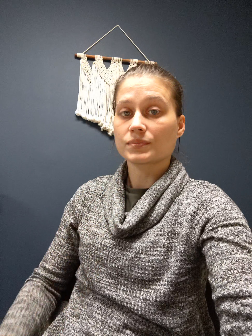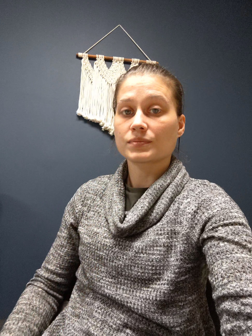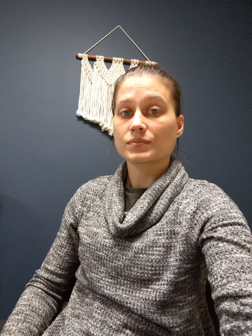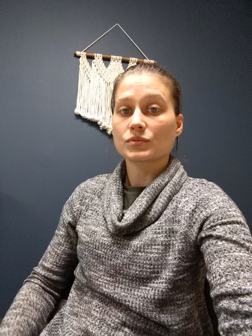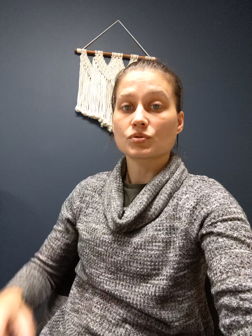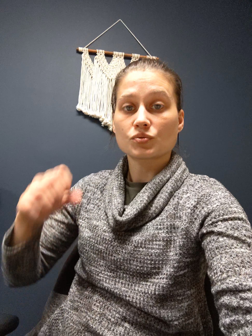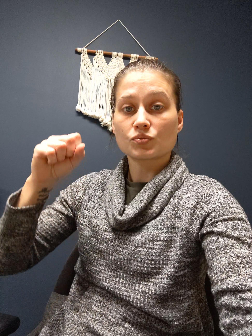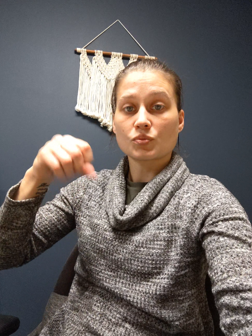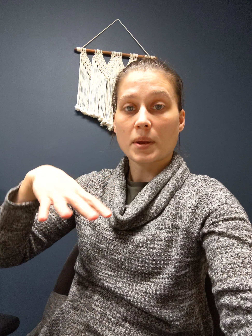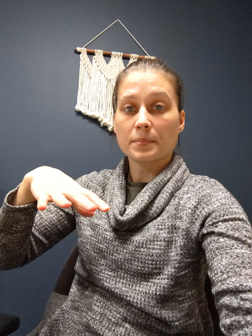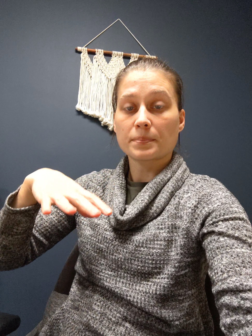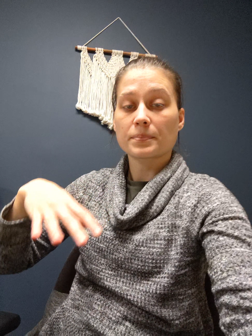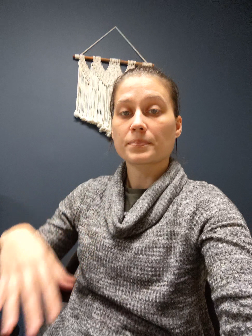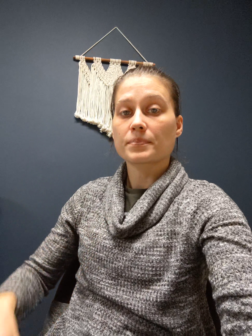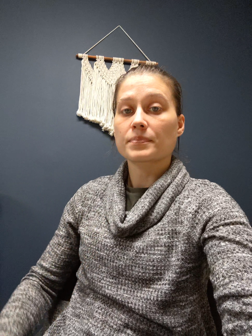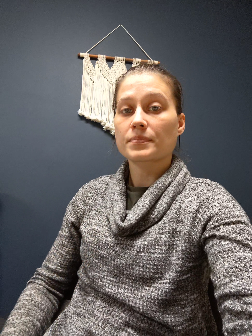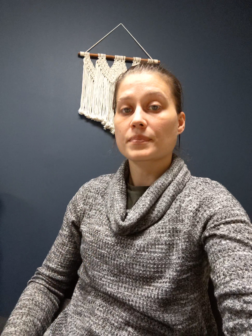drop